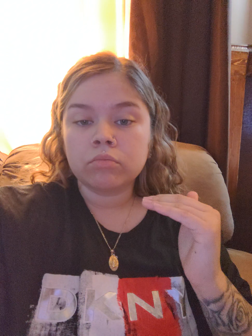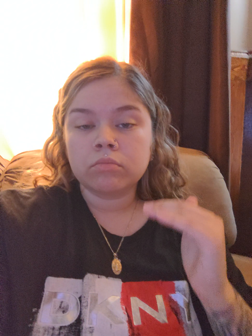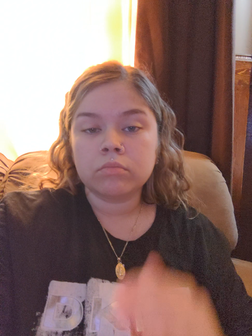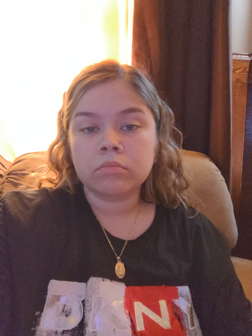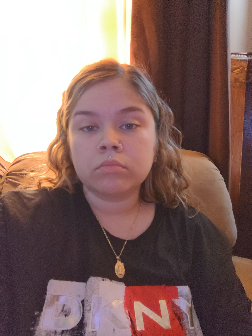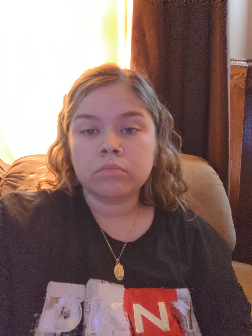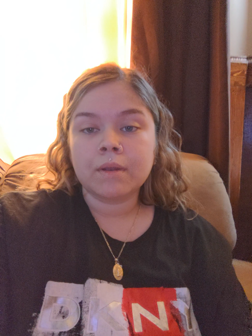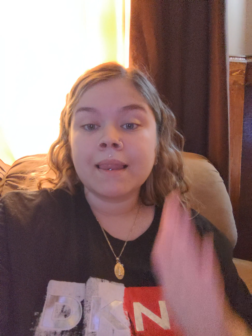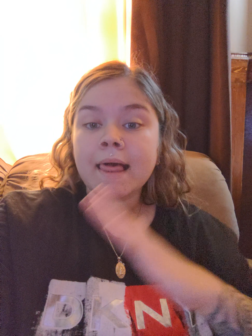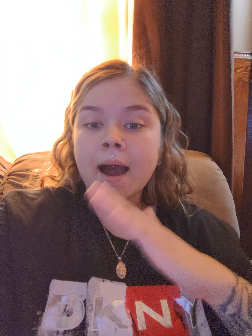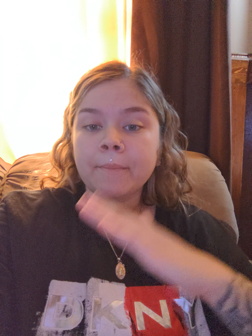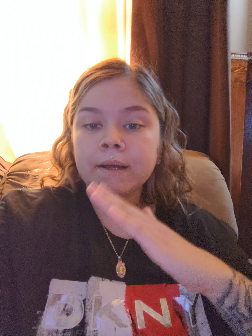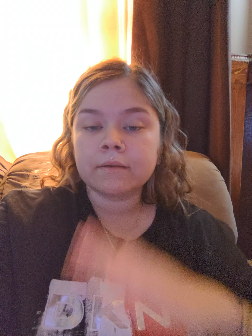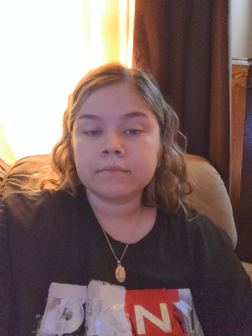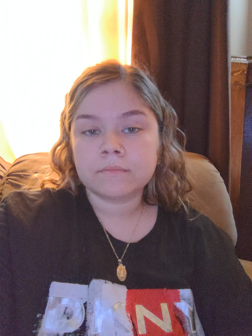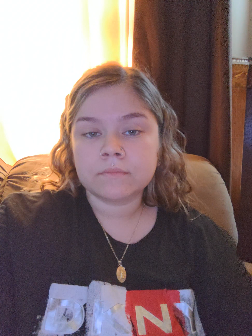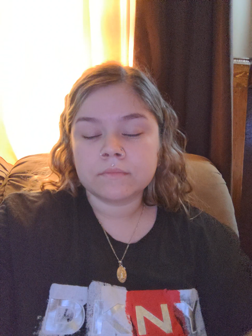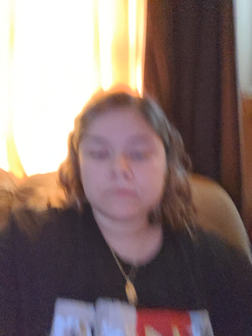clap